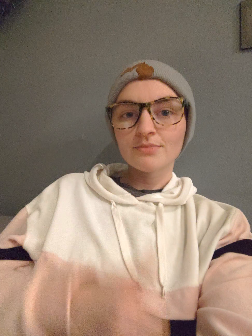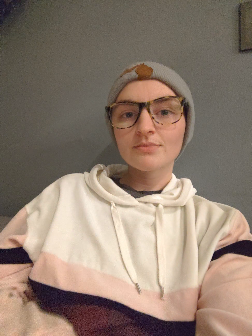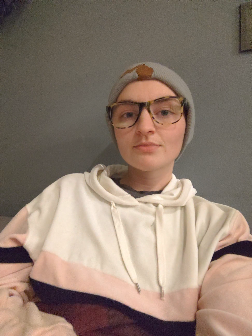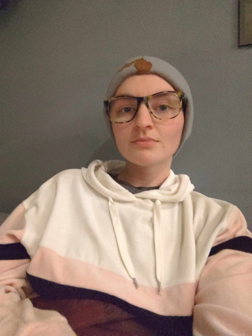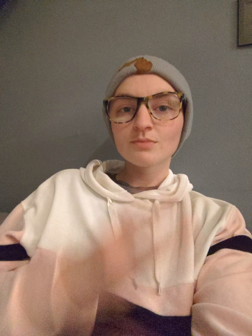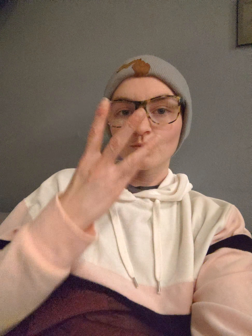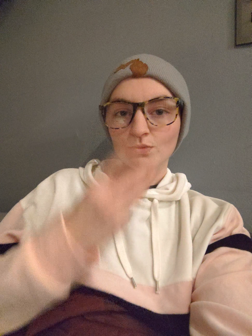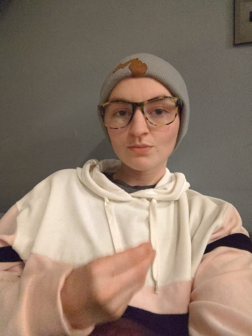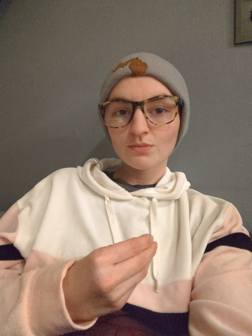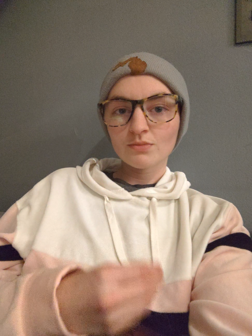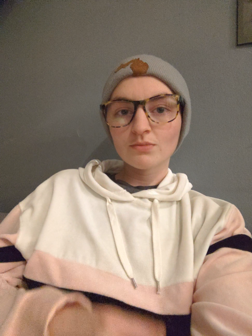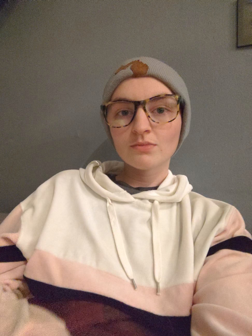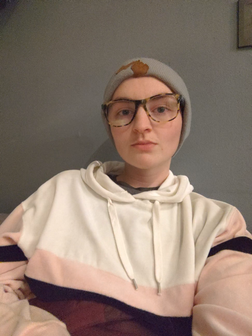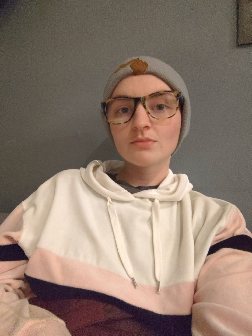wet